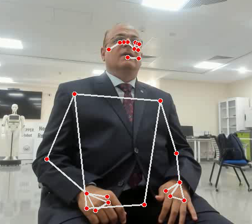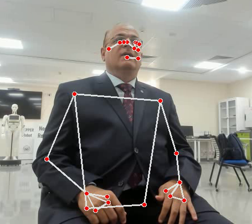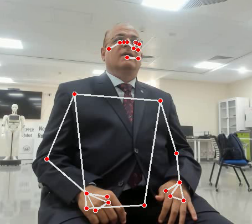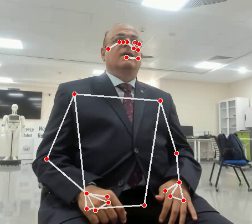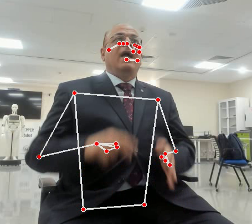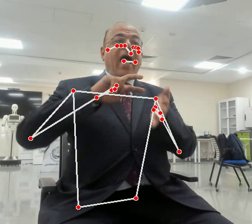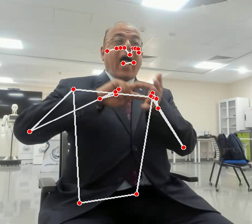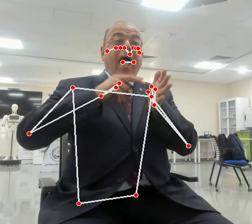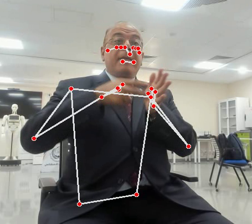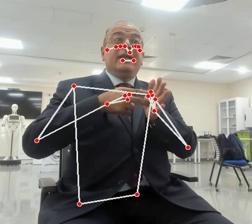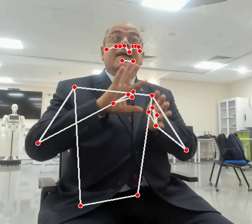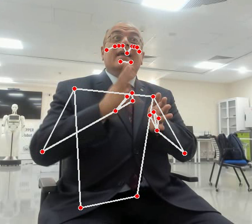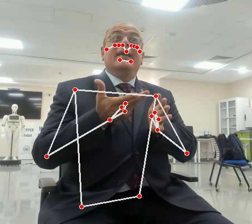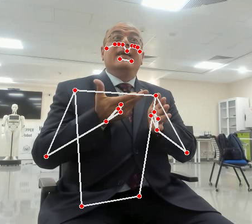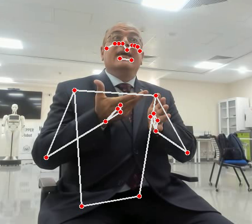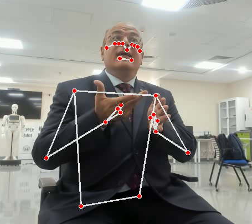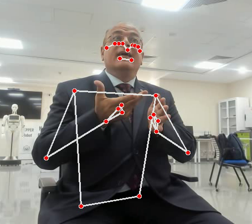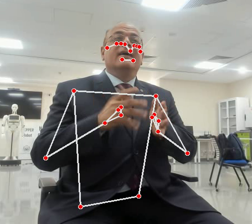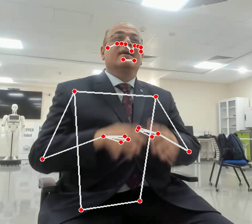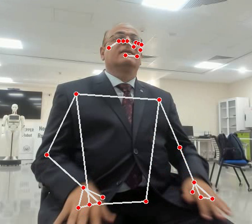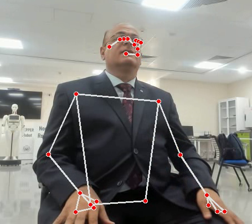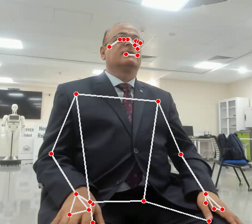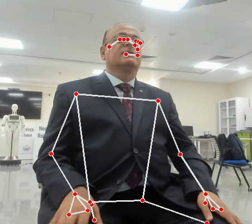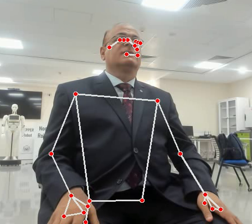3amel eh